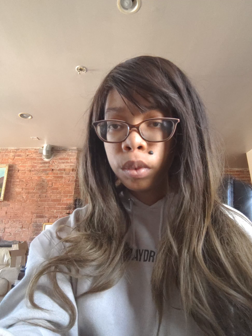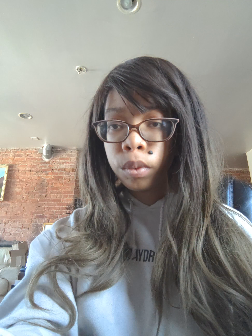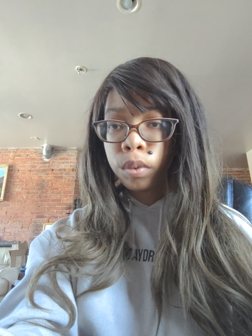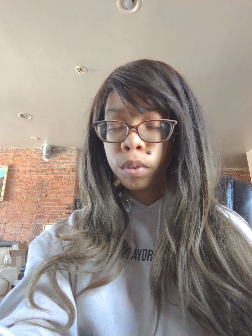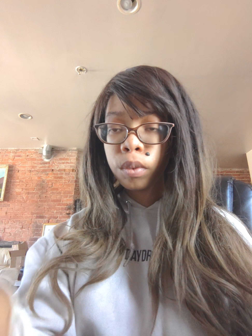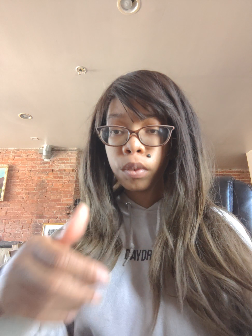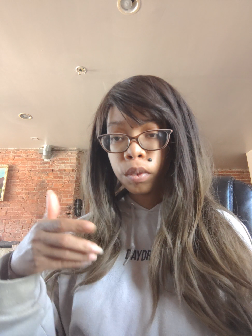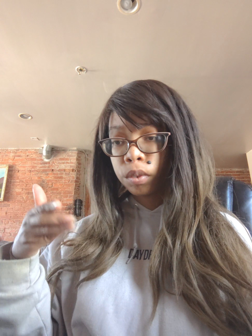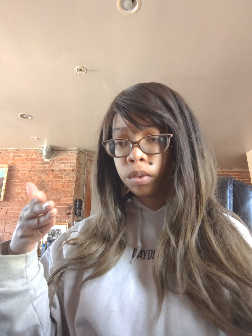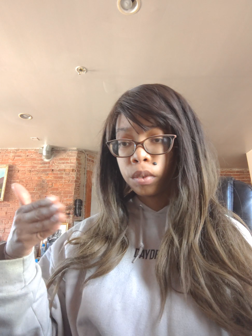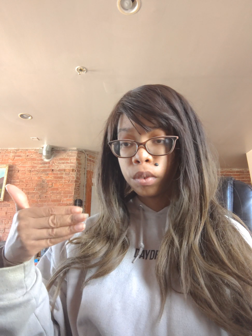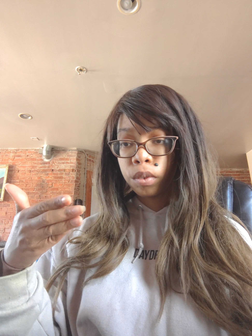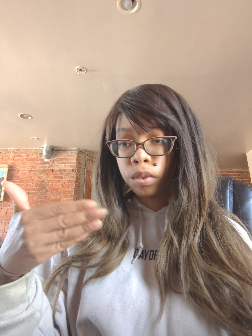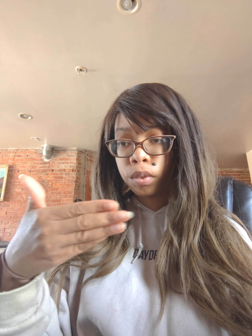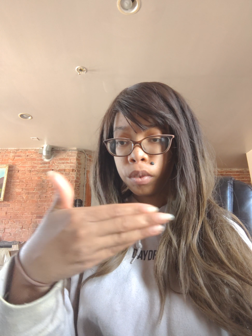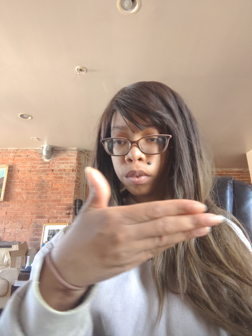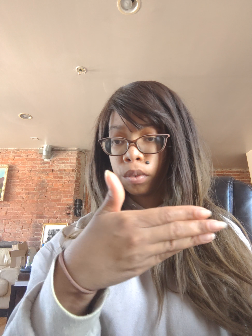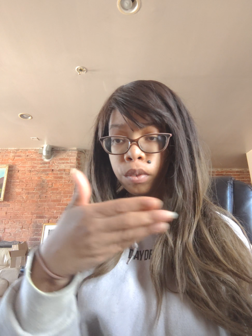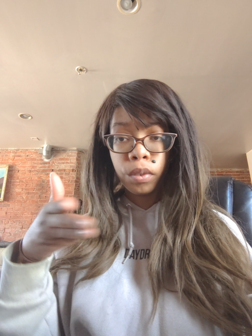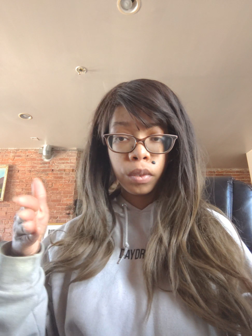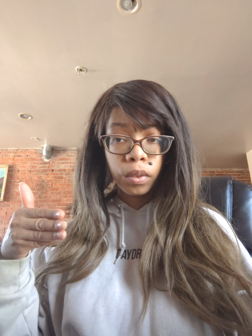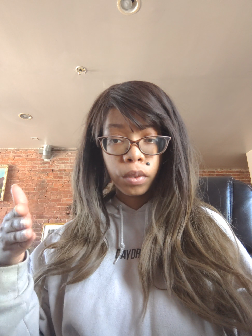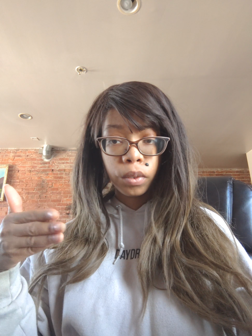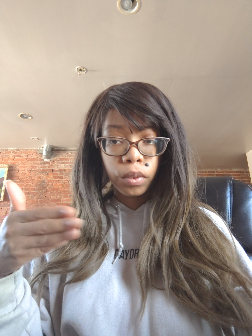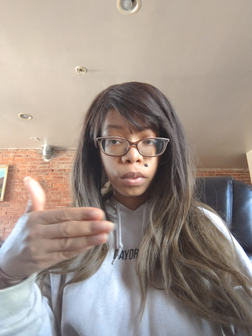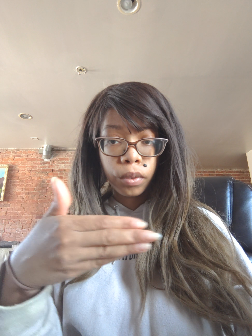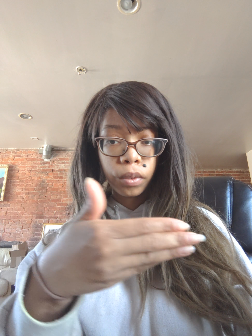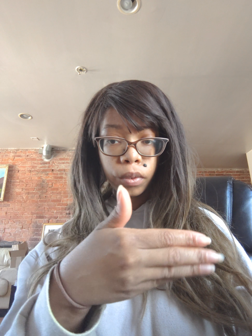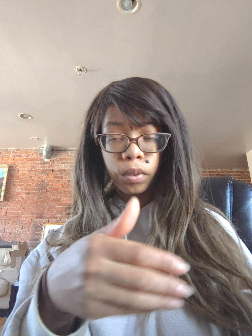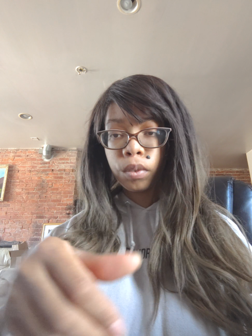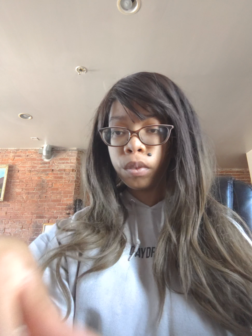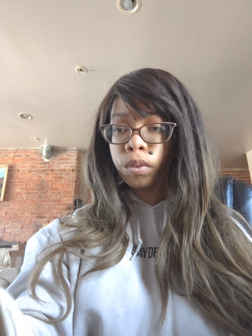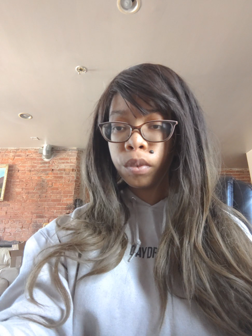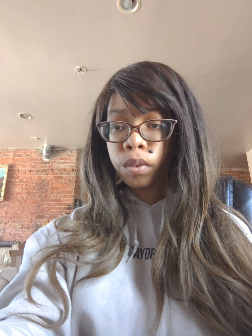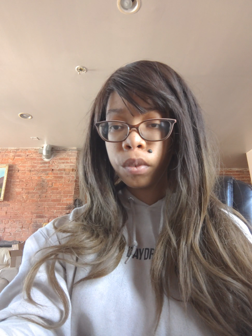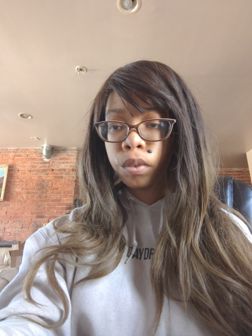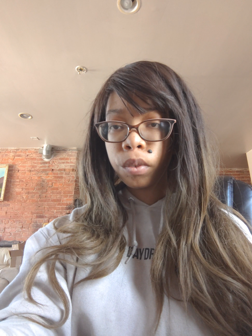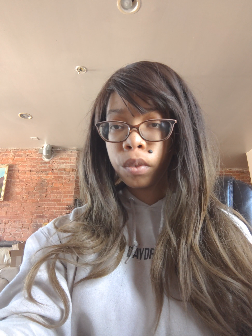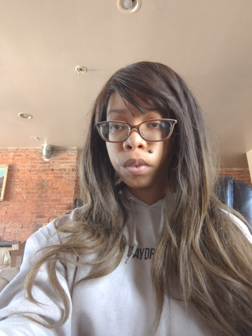fish